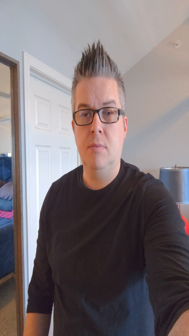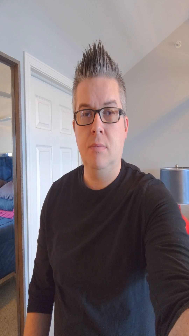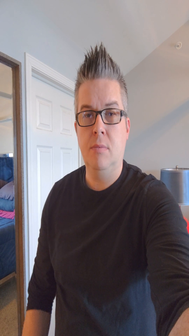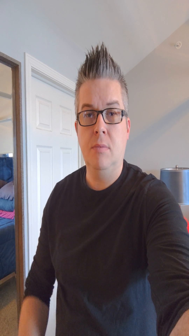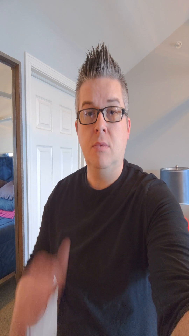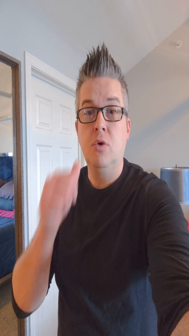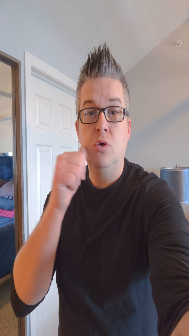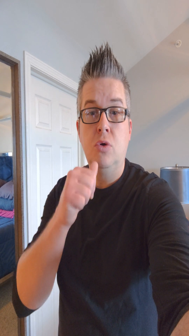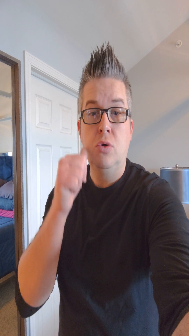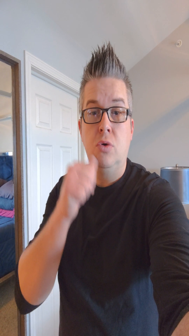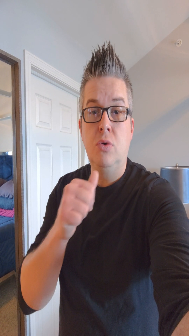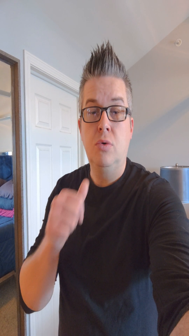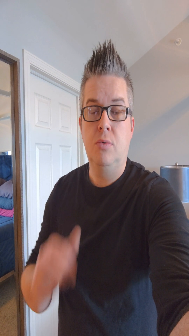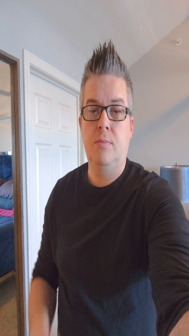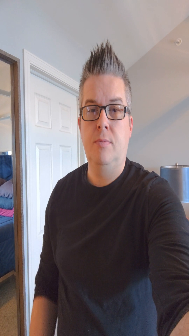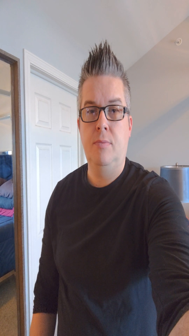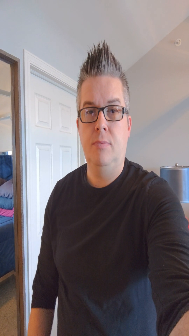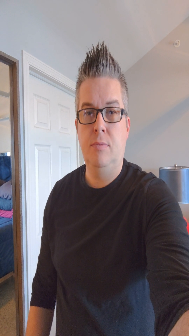girl